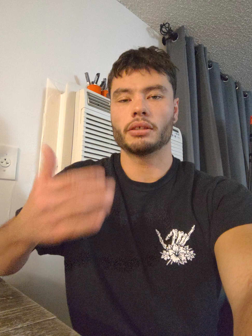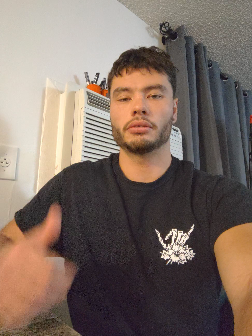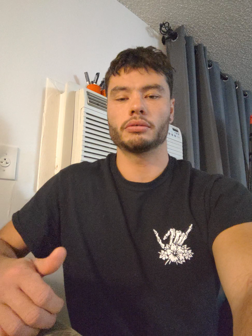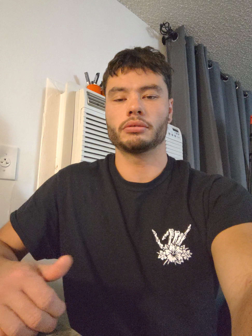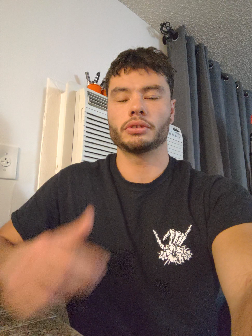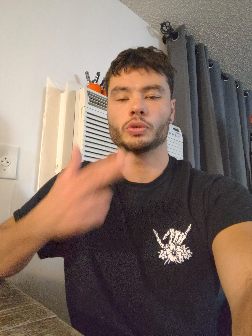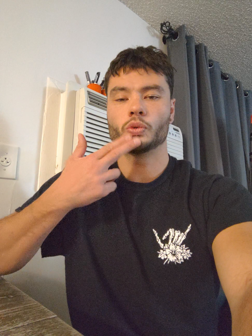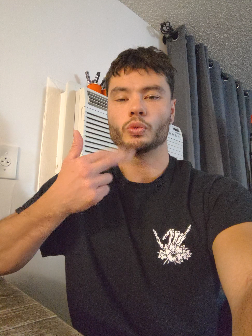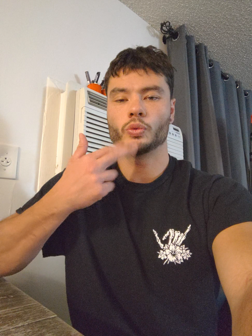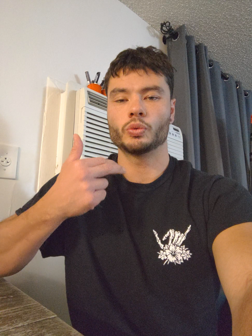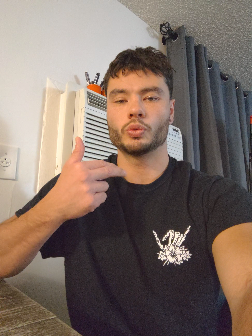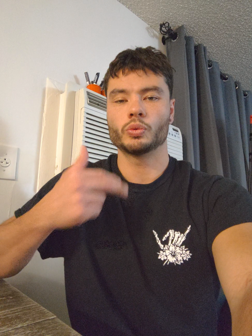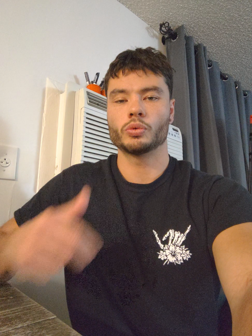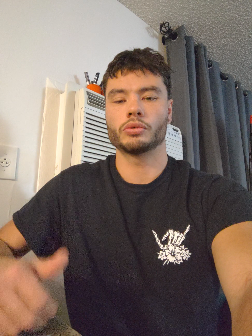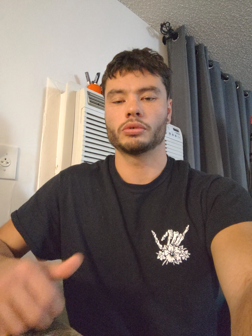cute